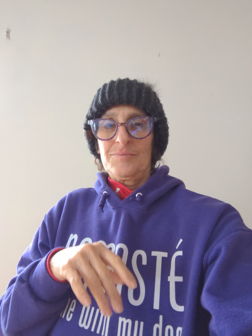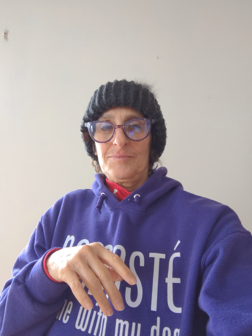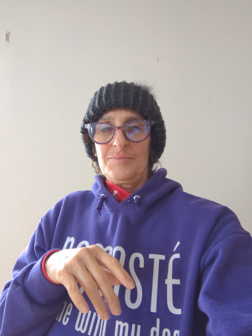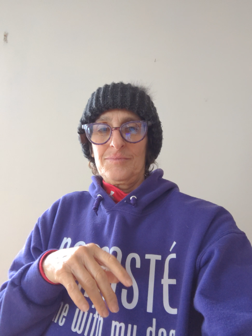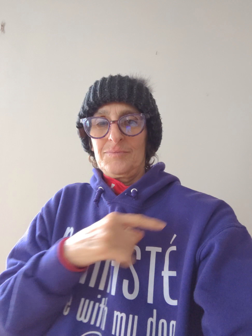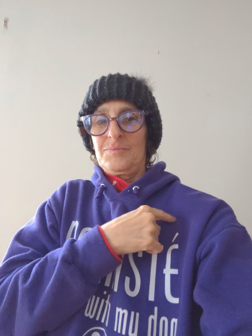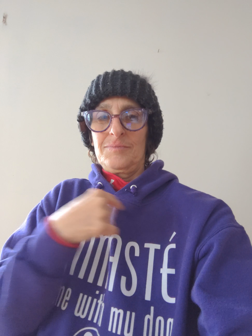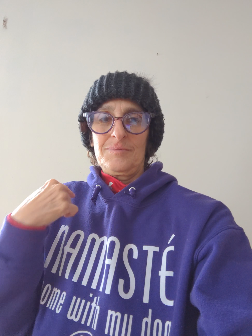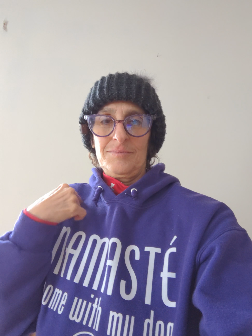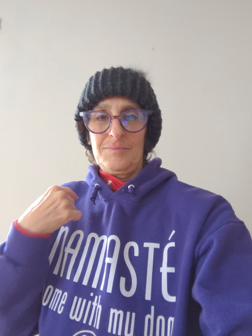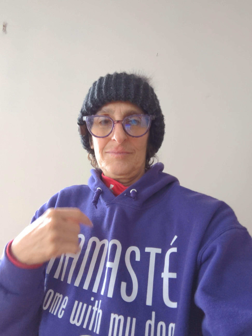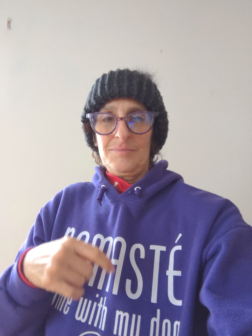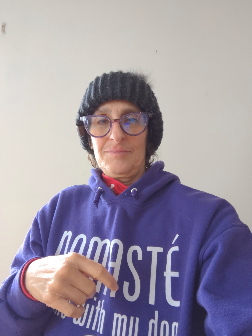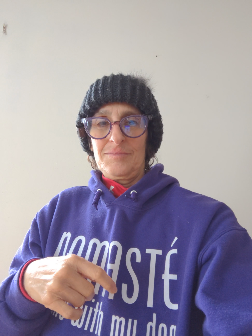we